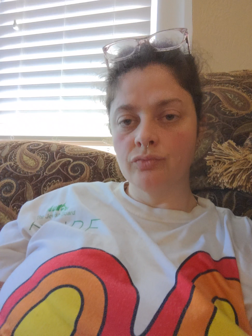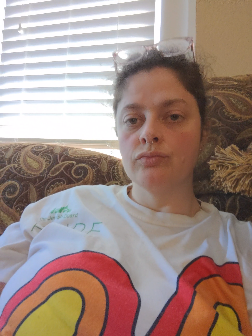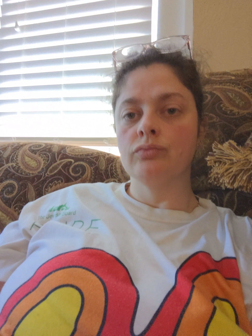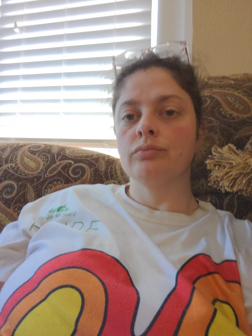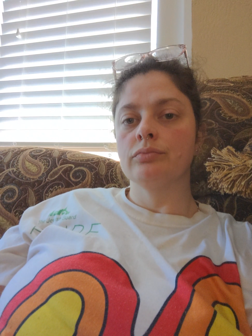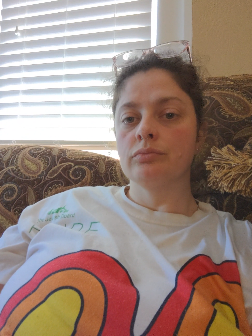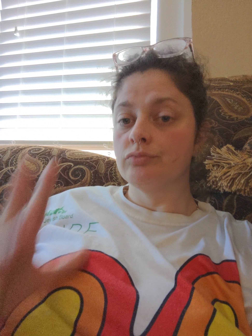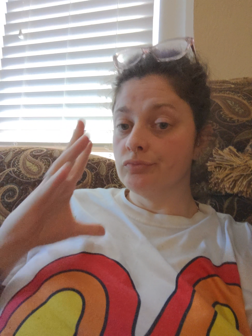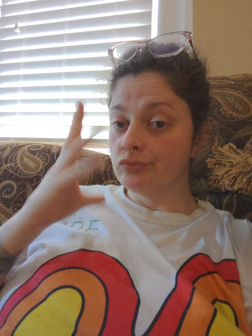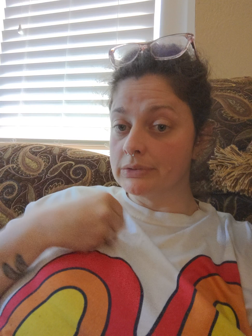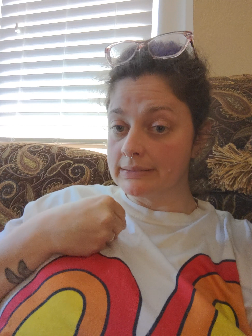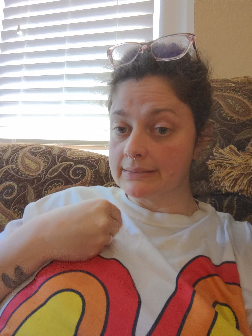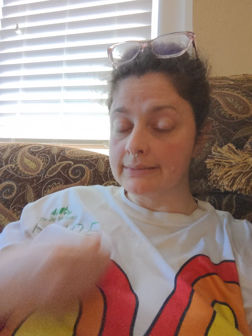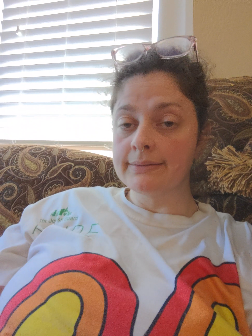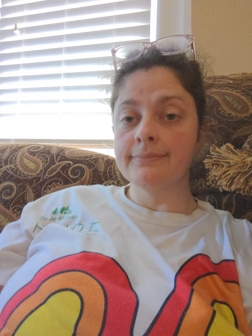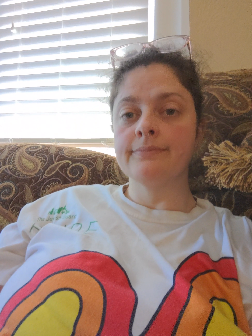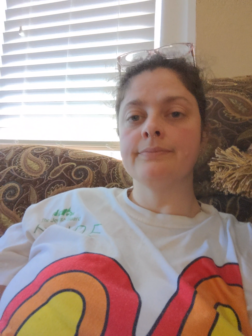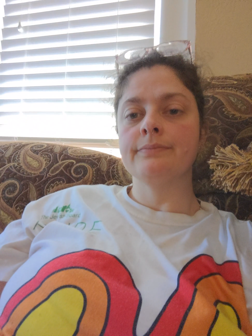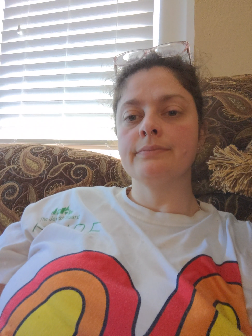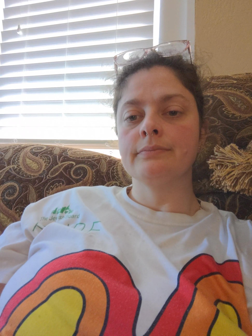pretty